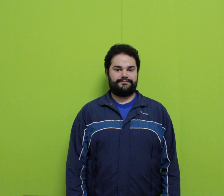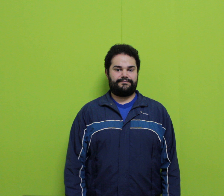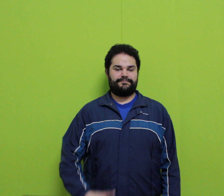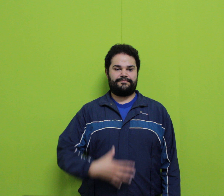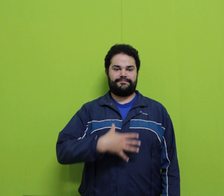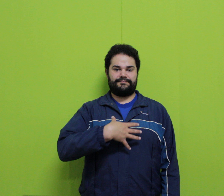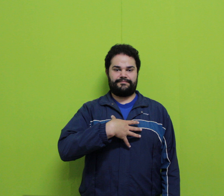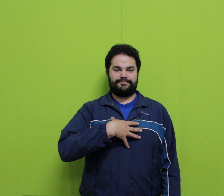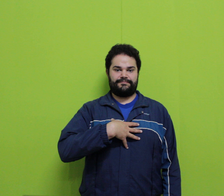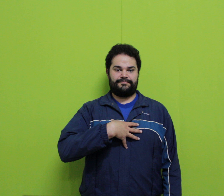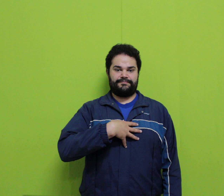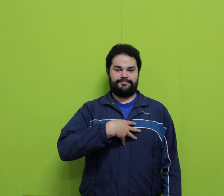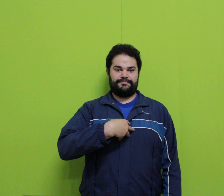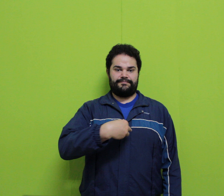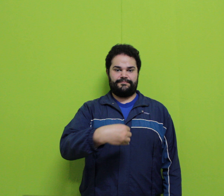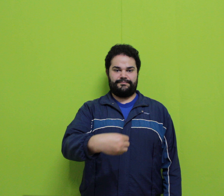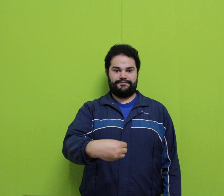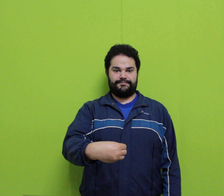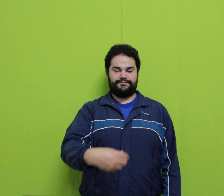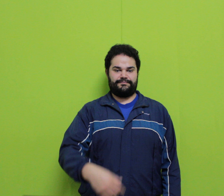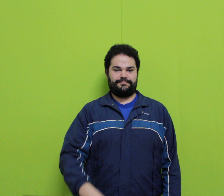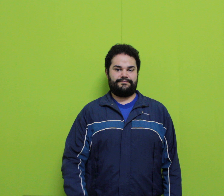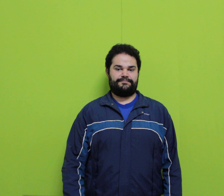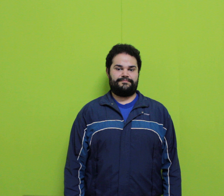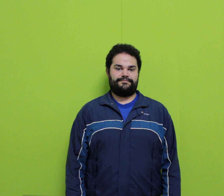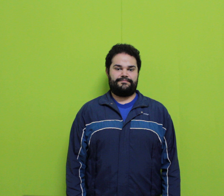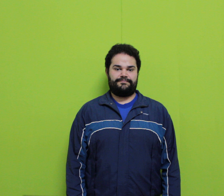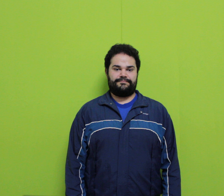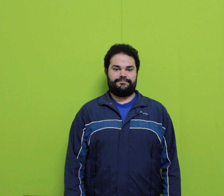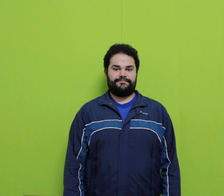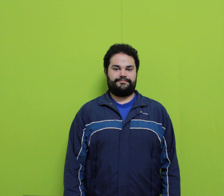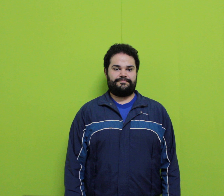filho